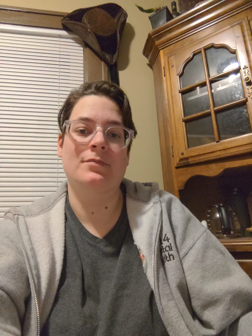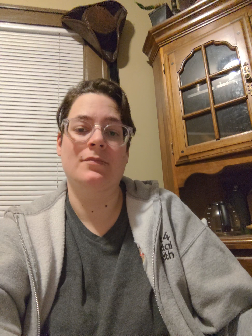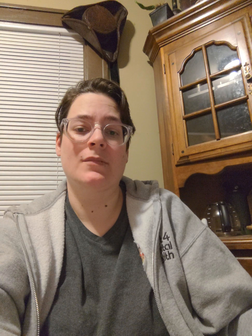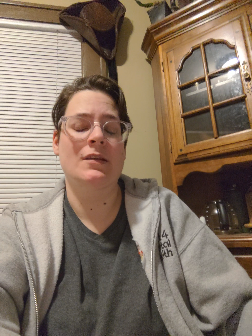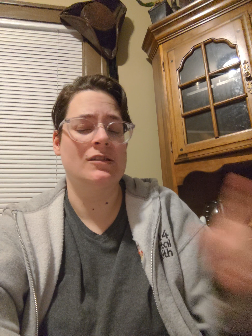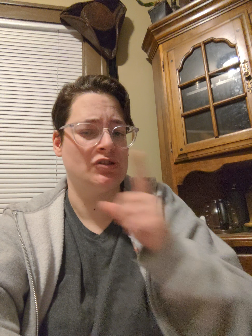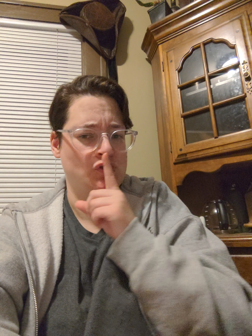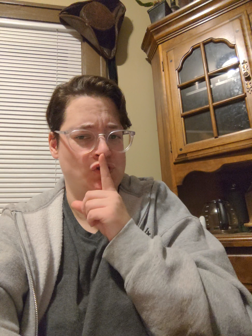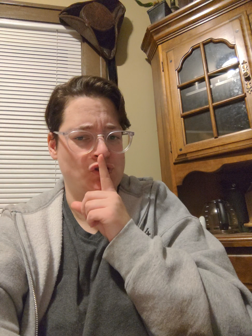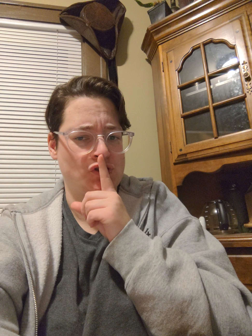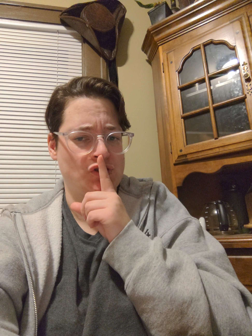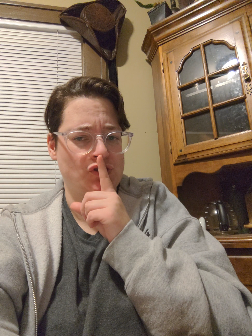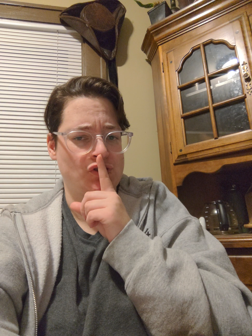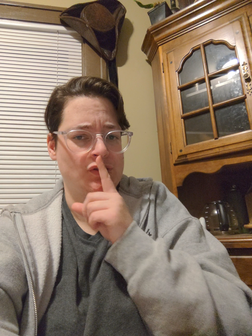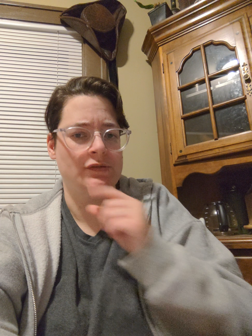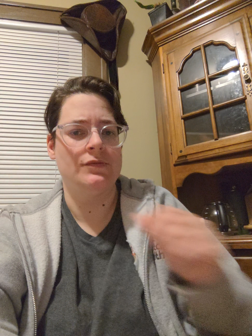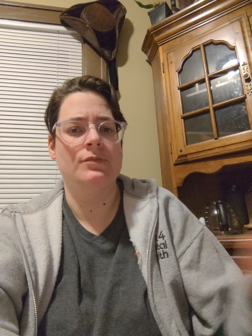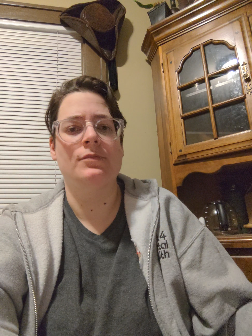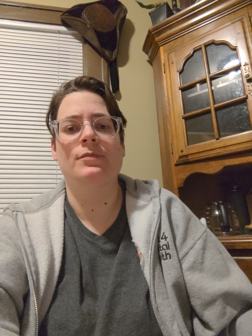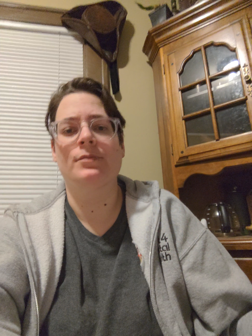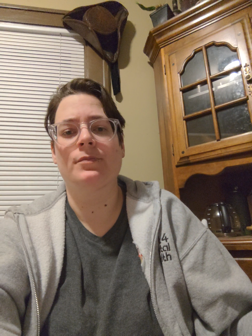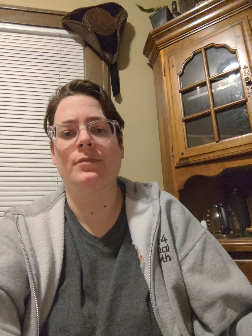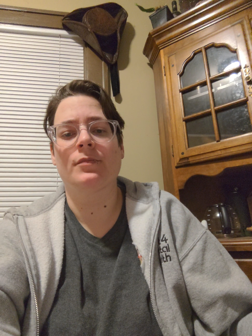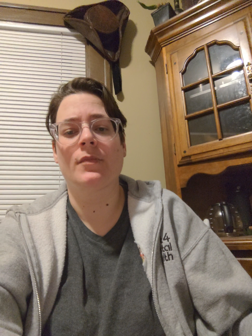shhh